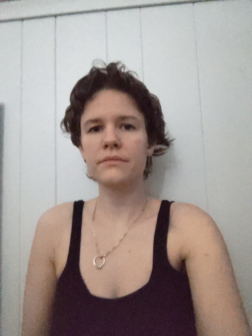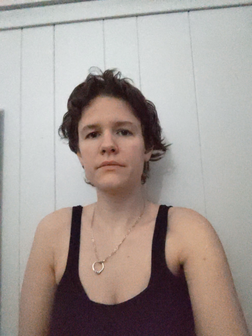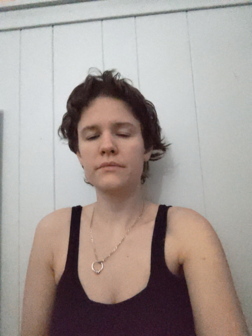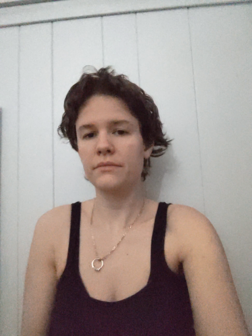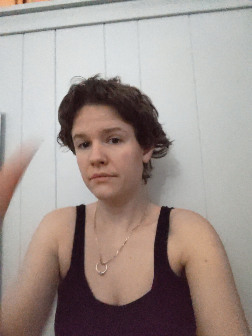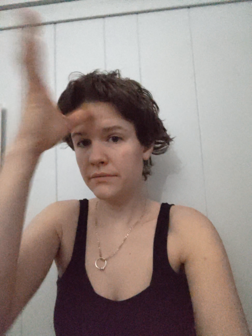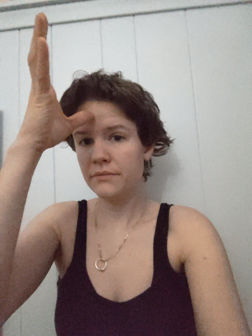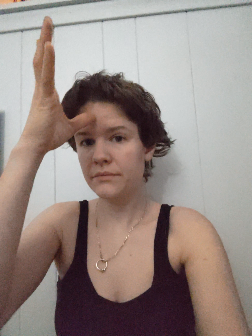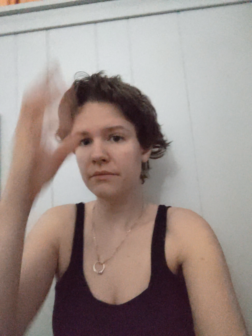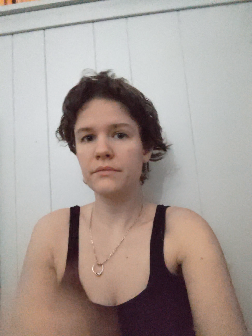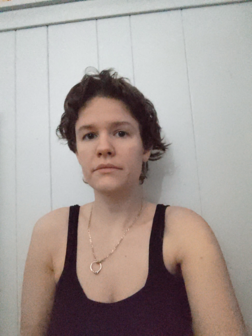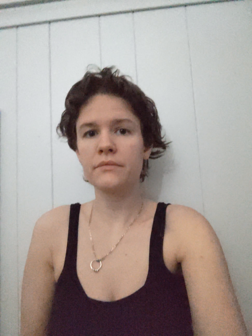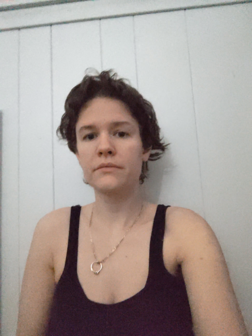dad